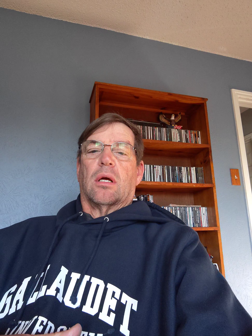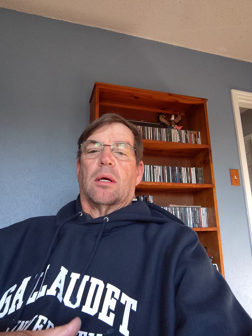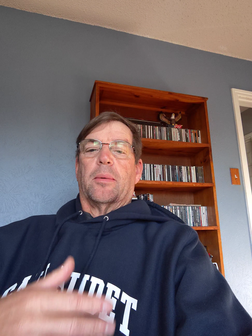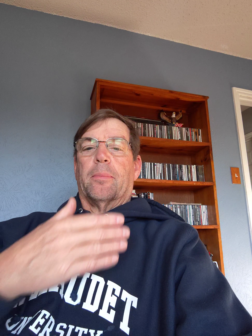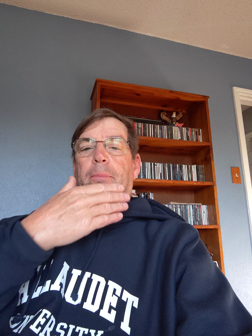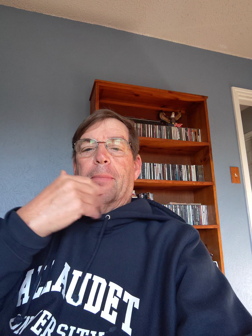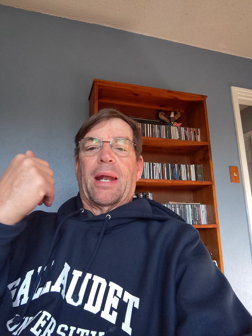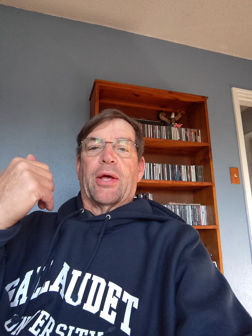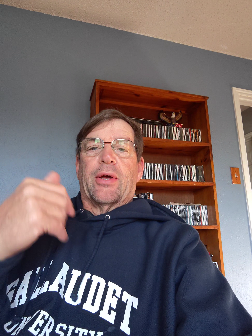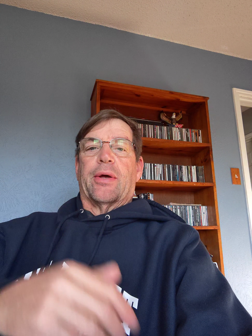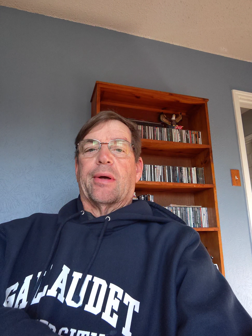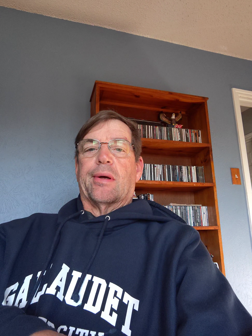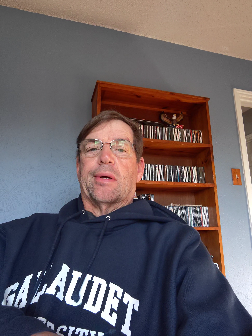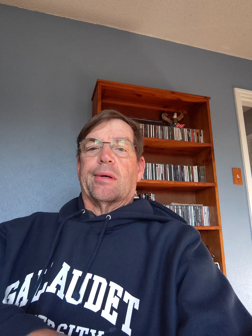better